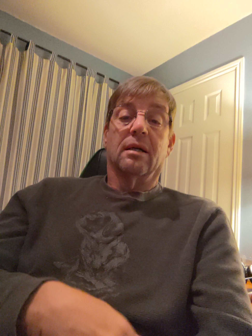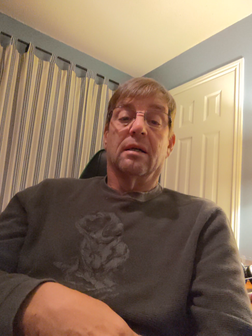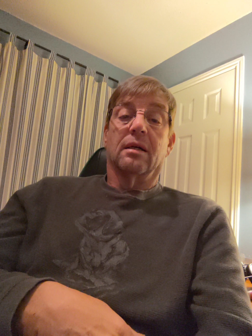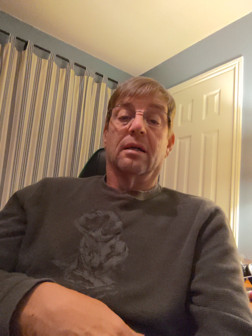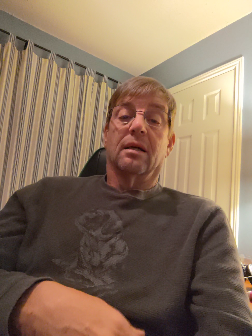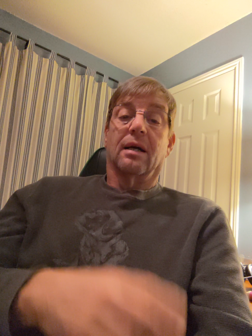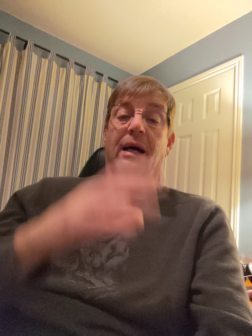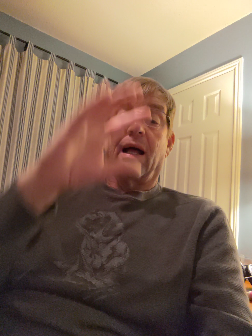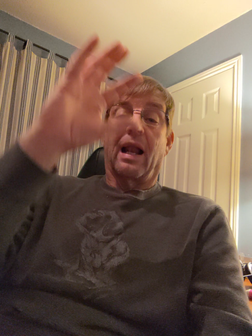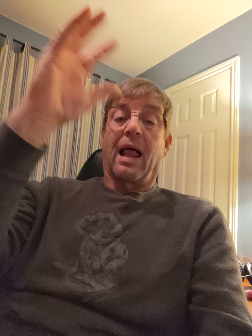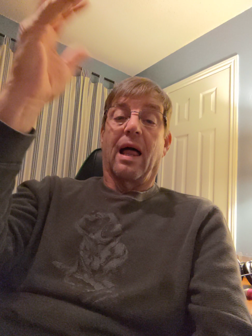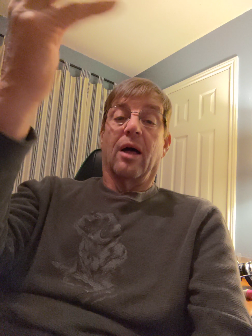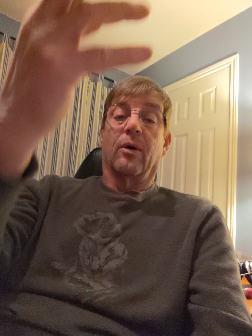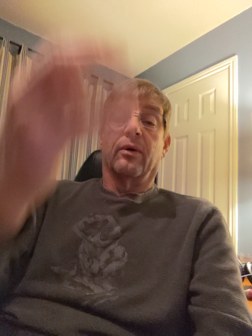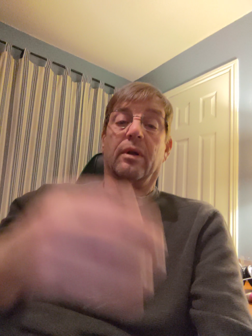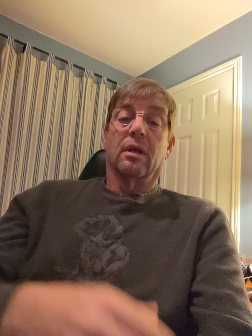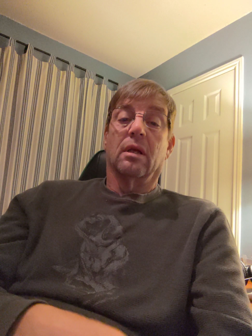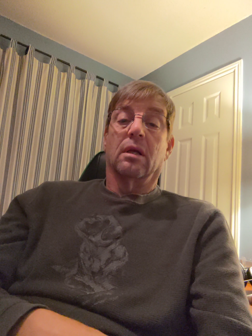cloud